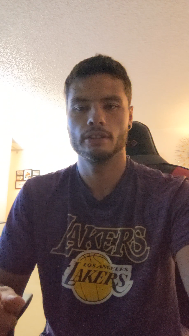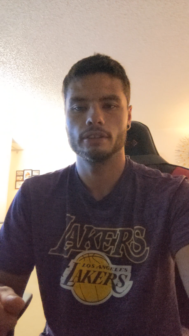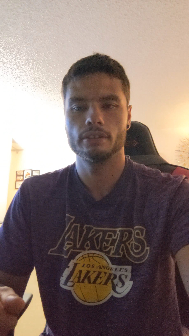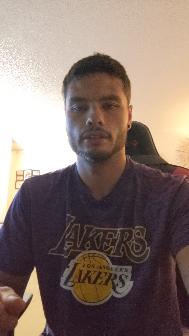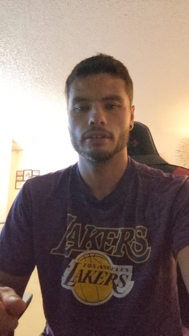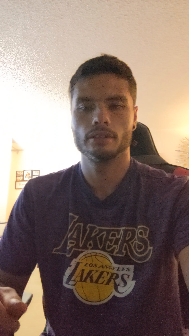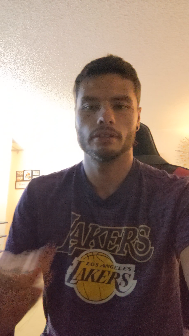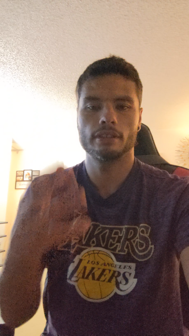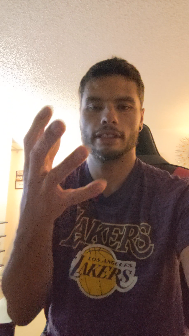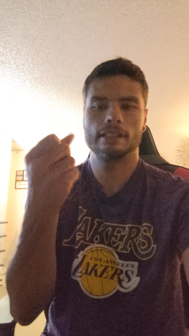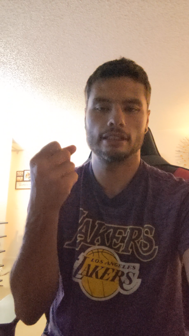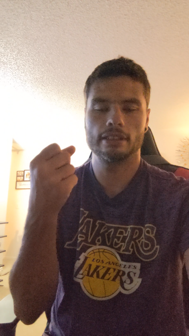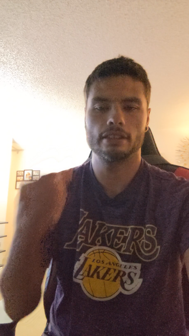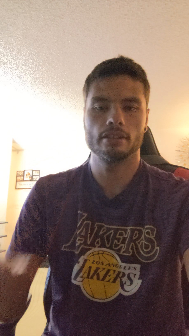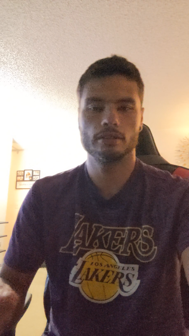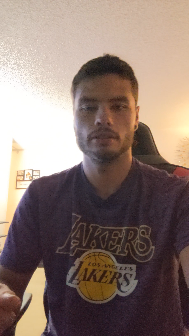get